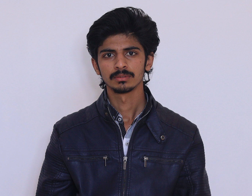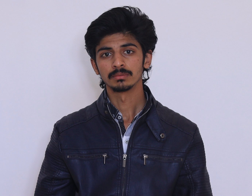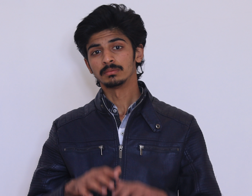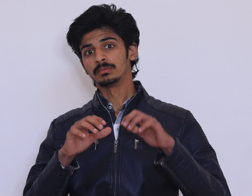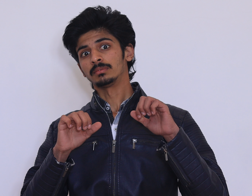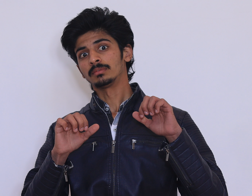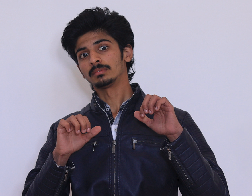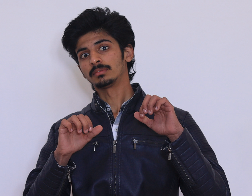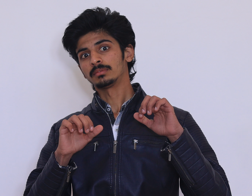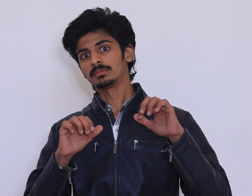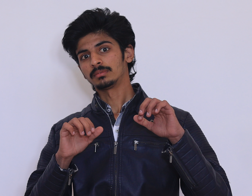scared